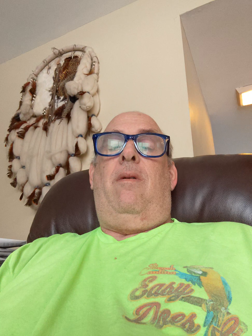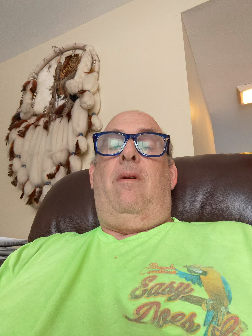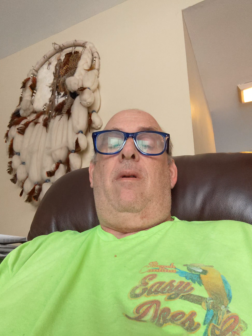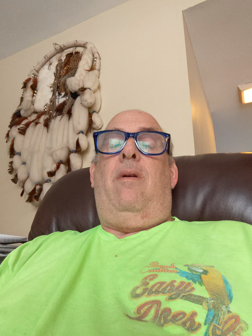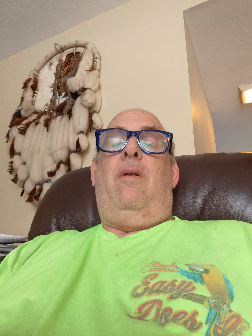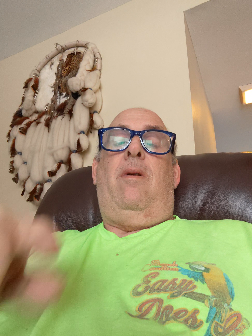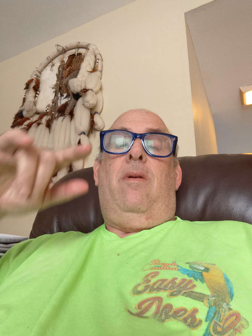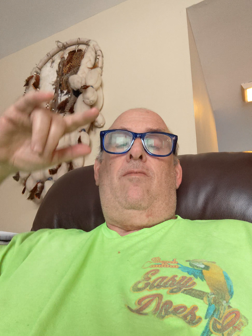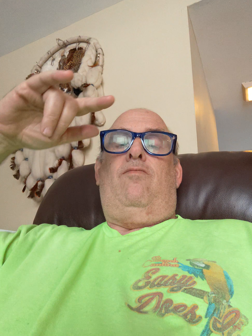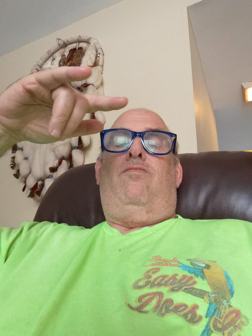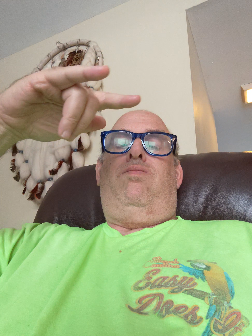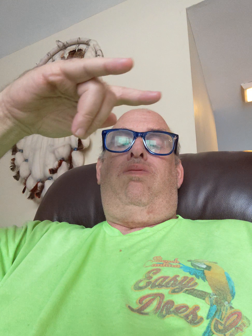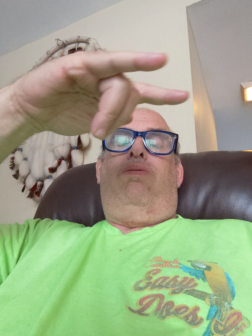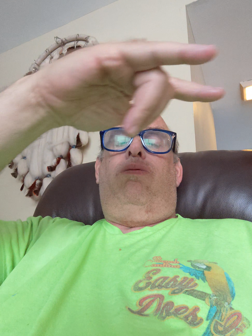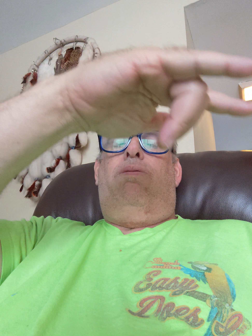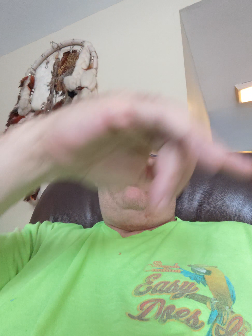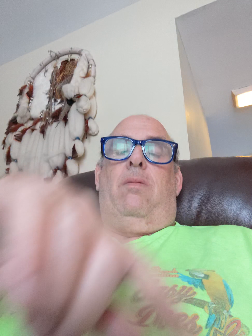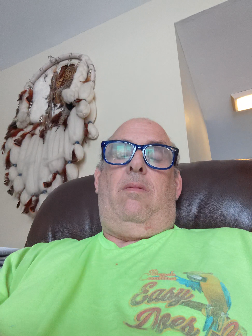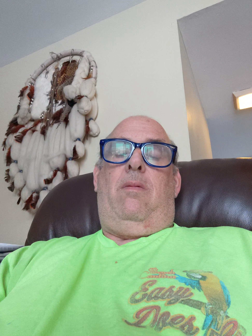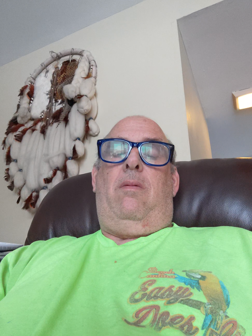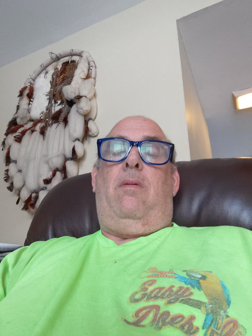airplane